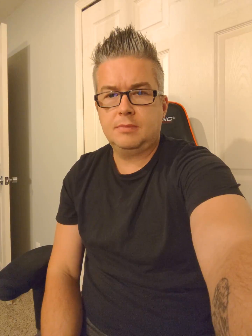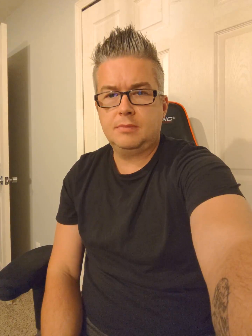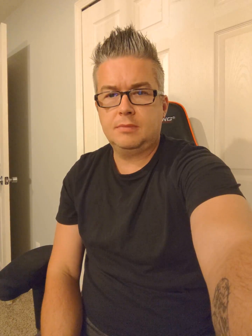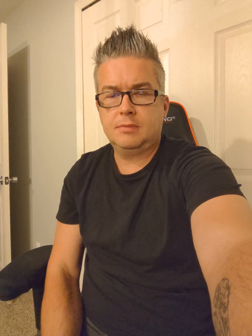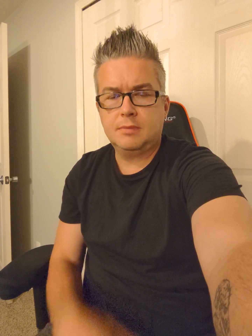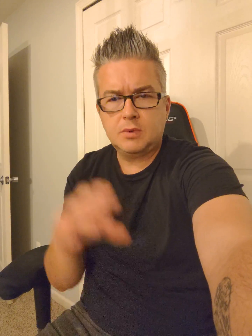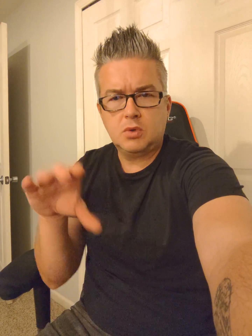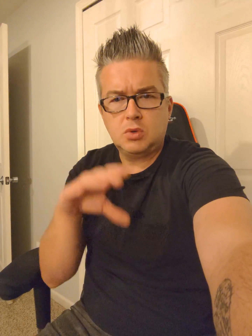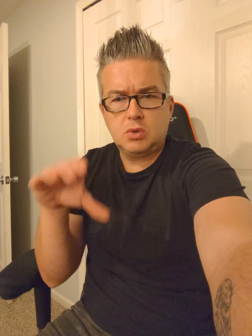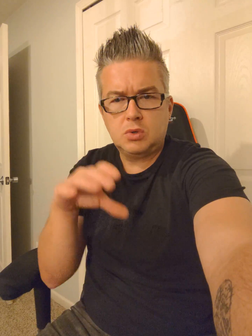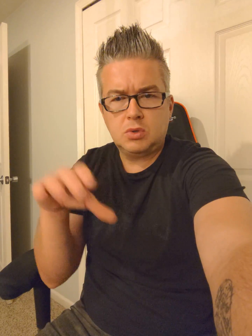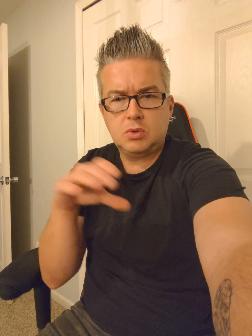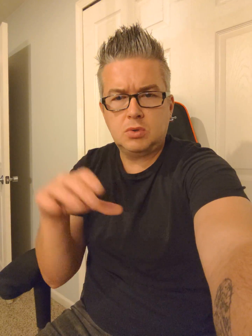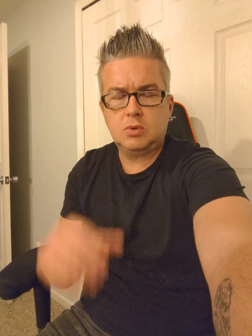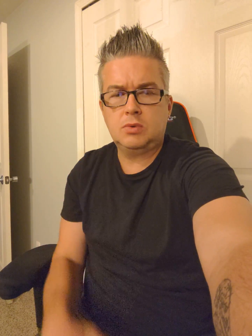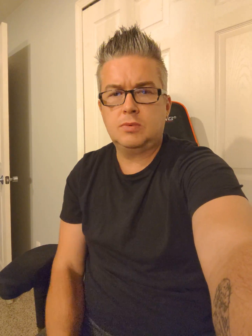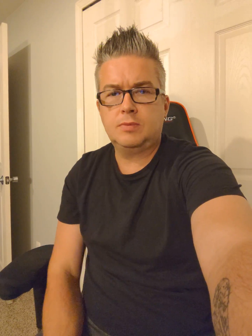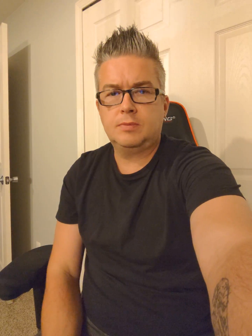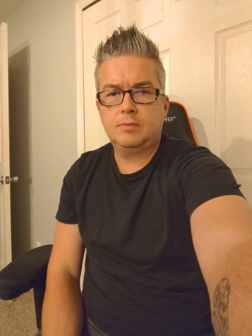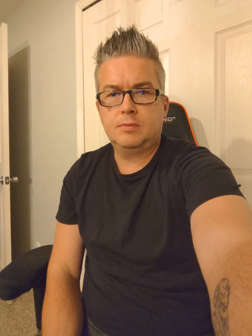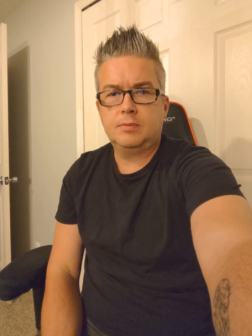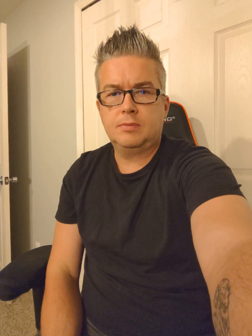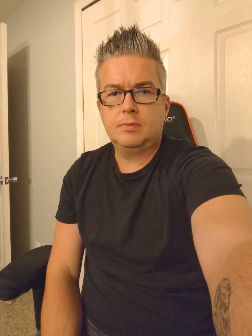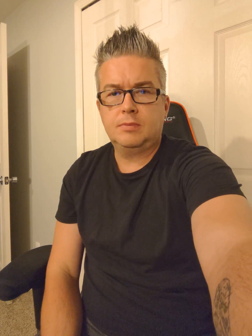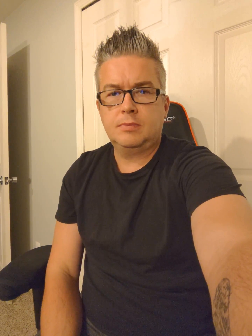does